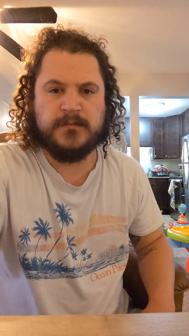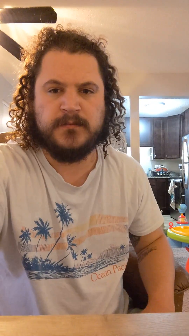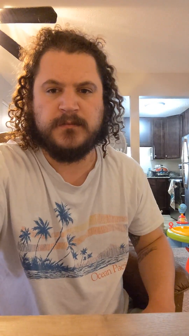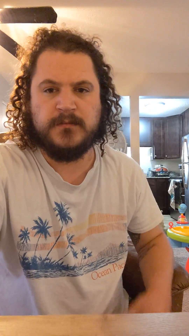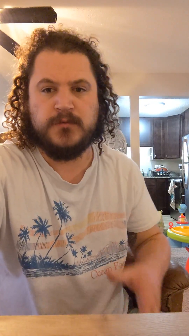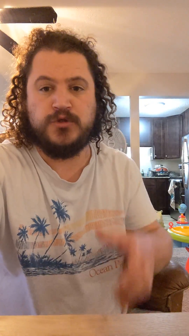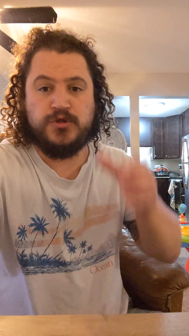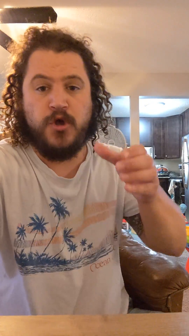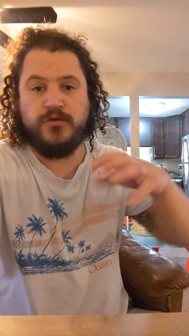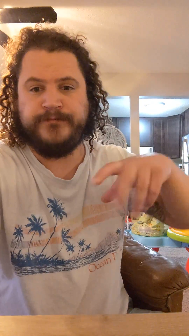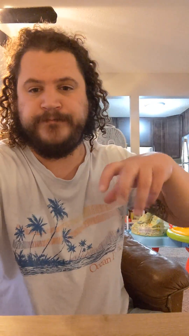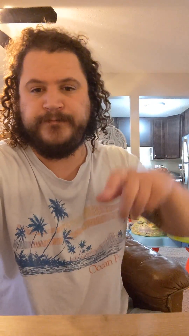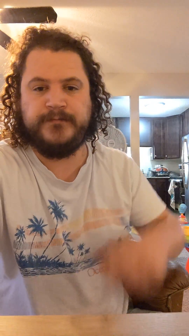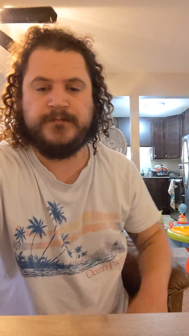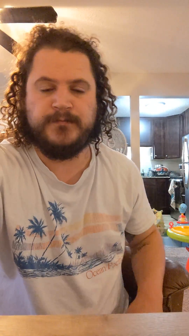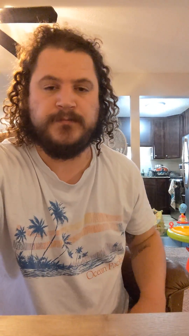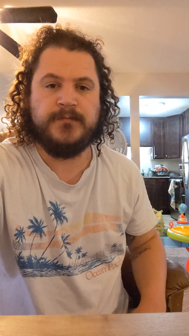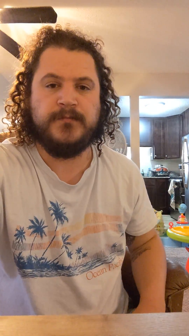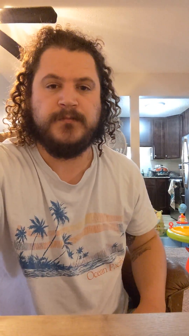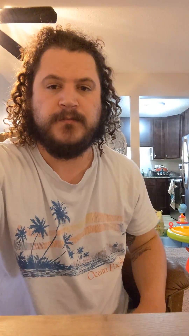jar